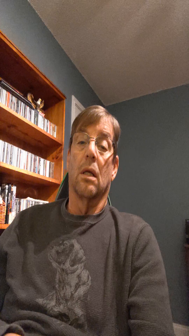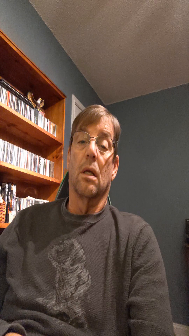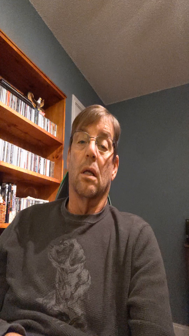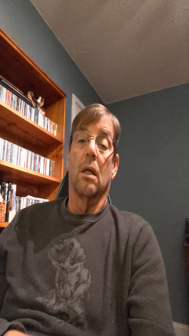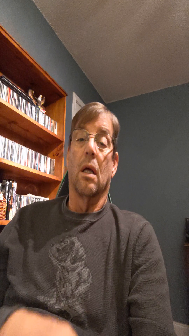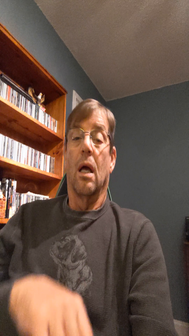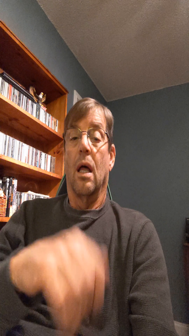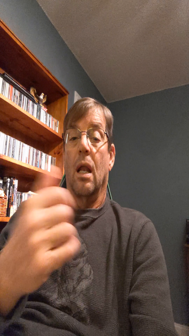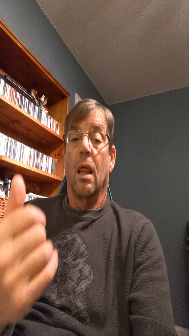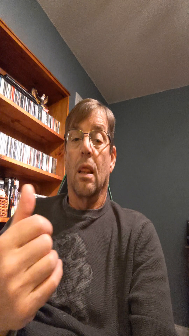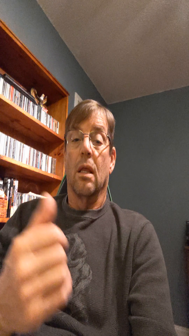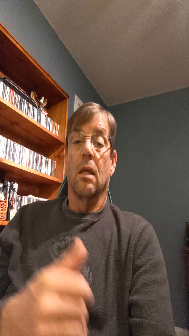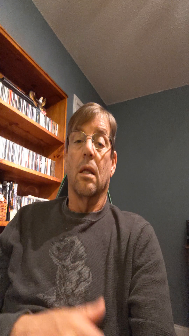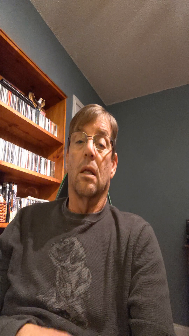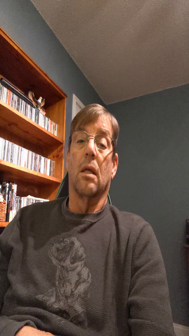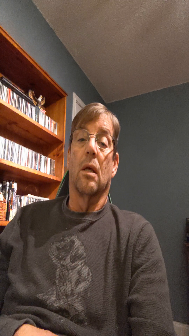another